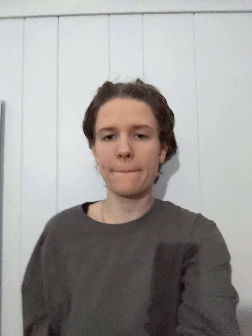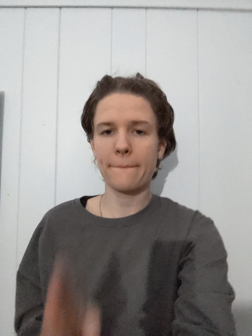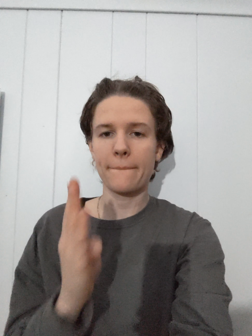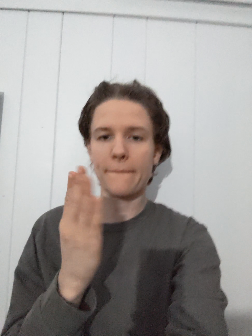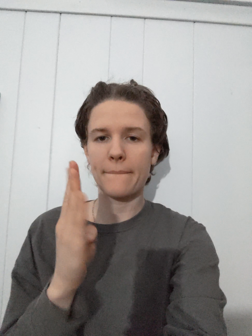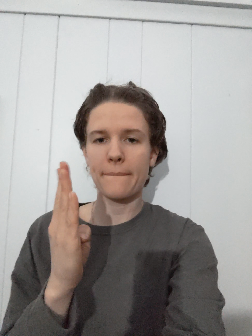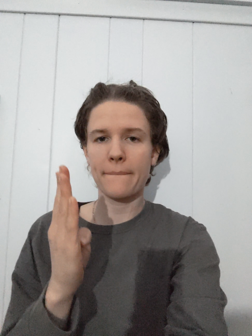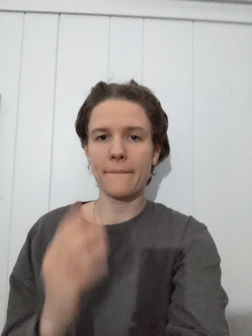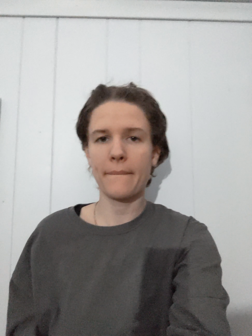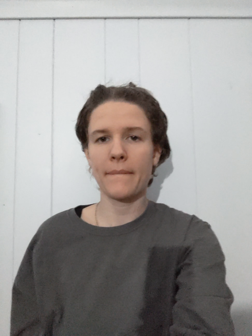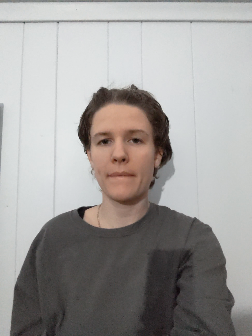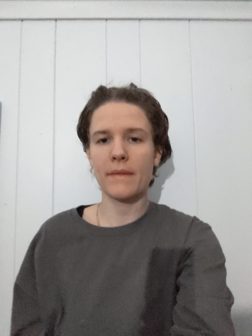blue